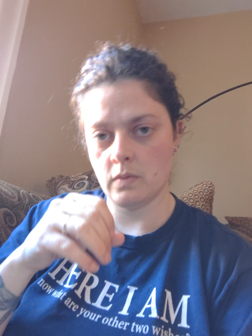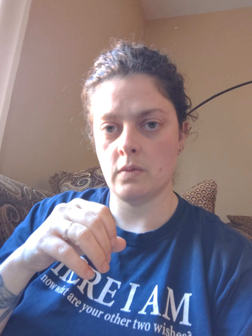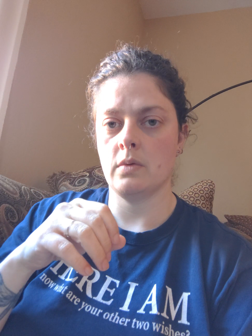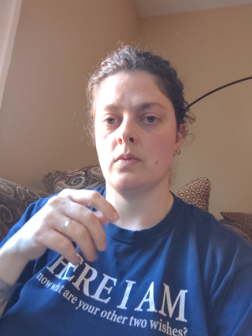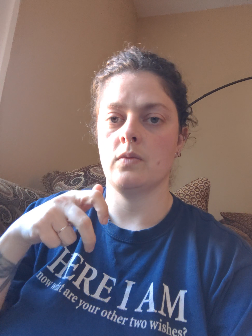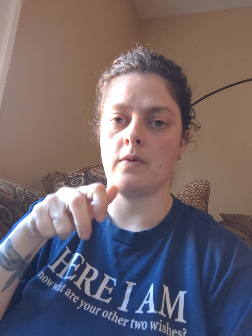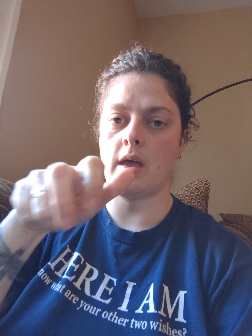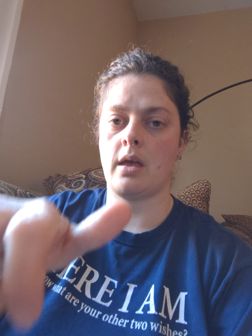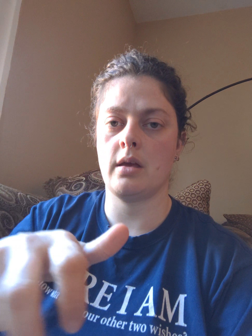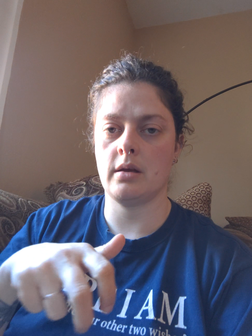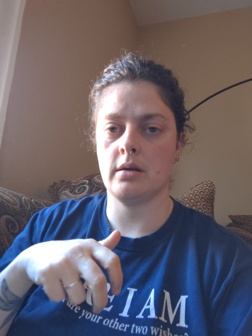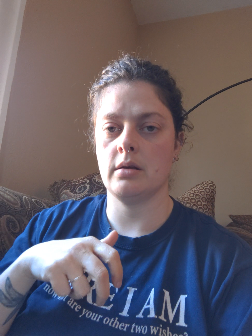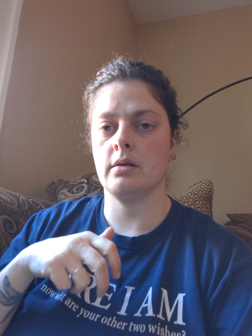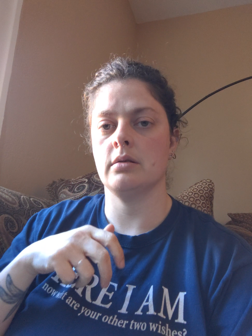ride